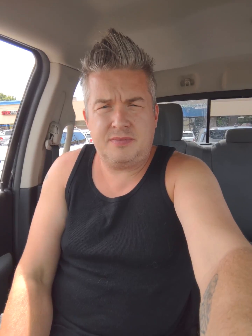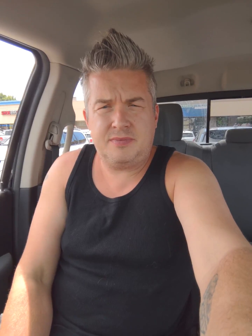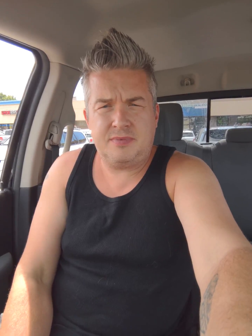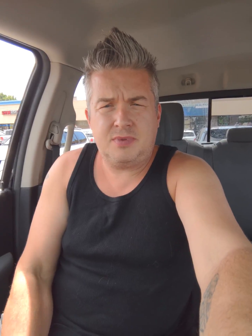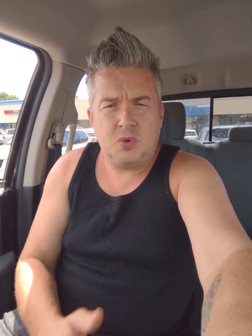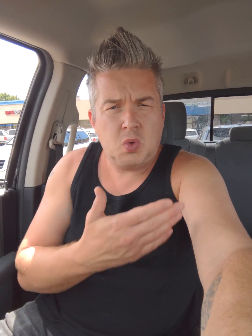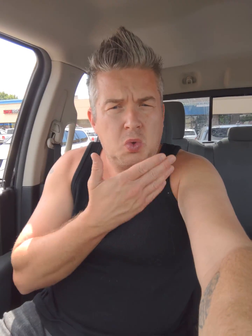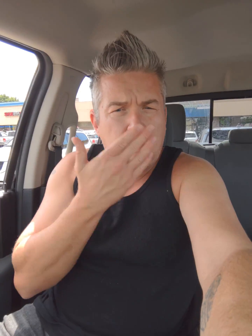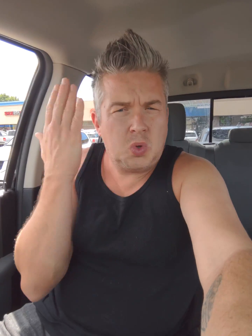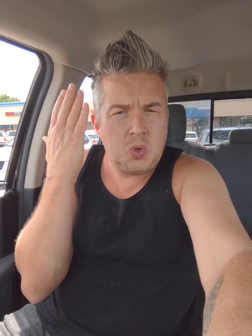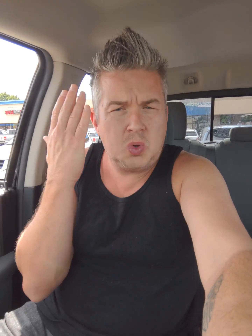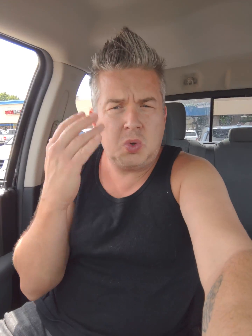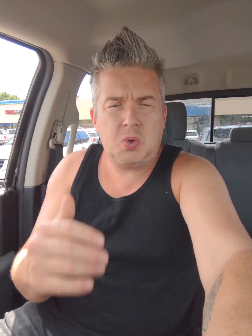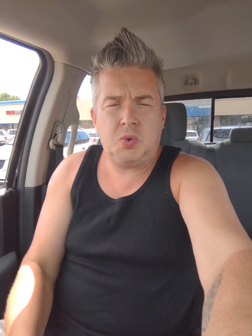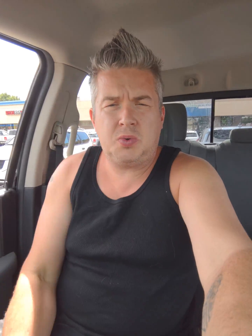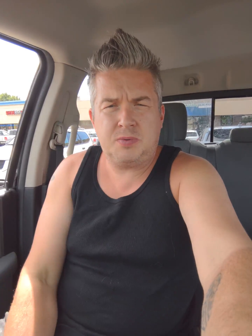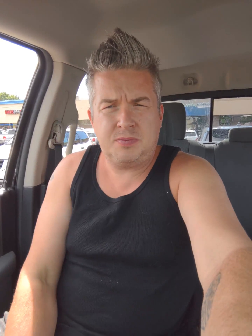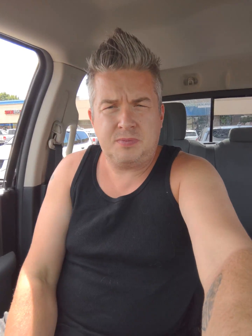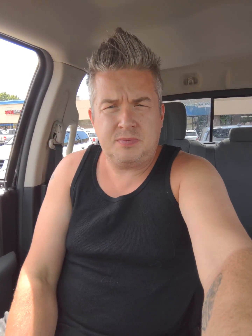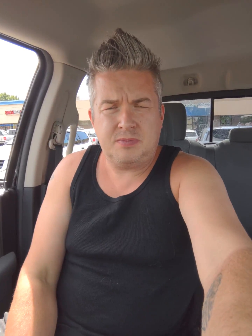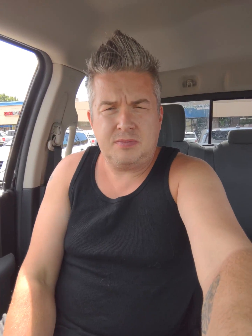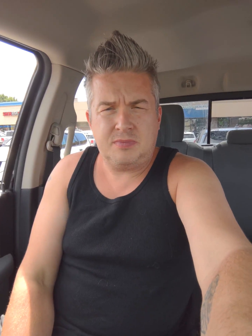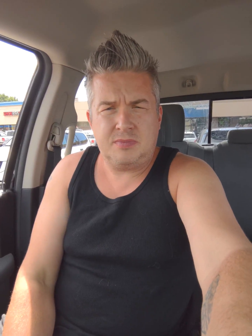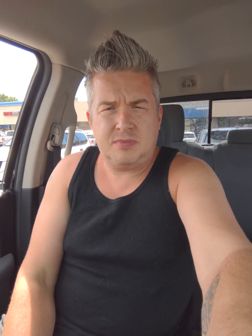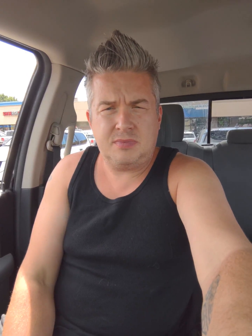all gone